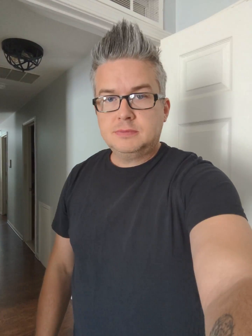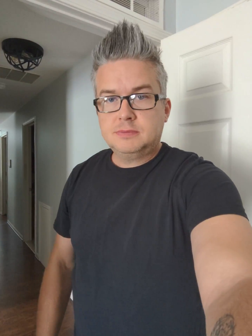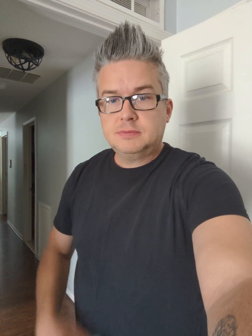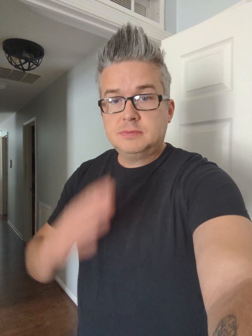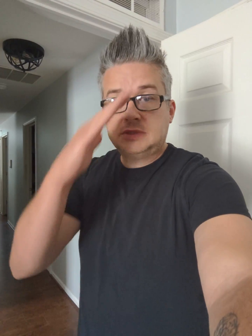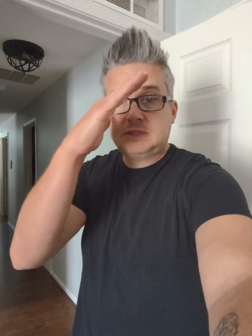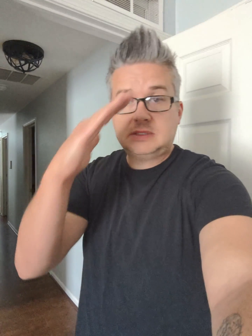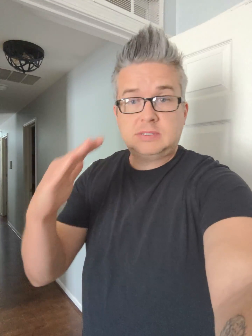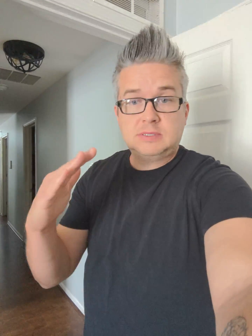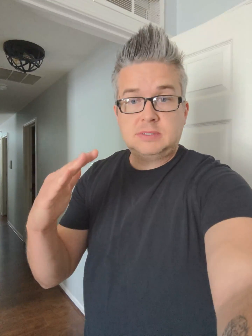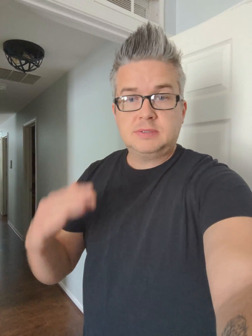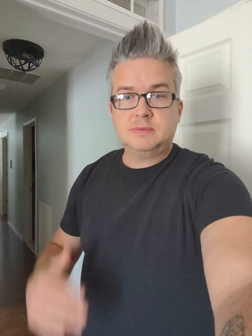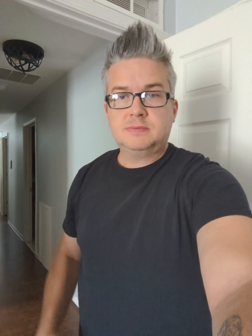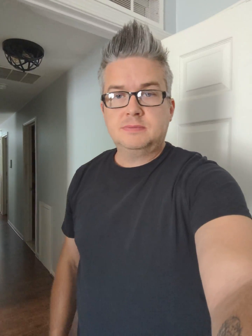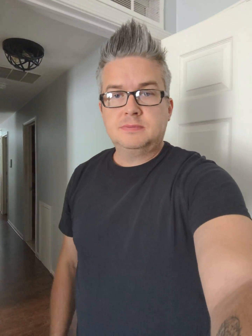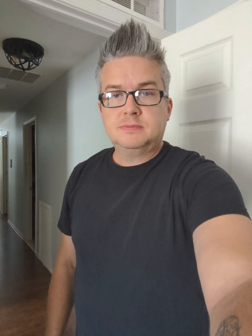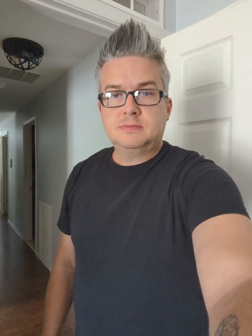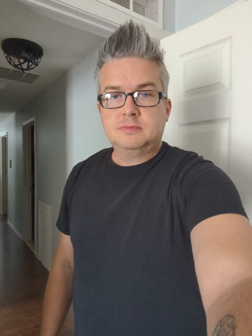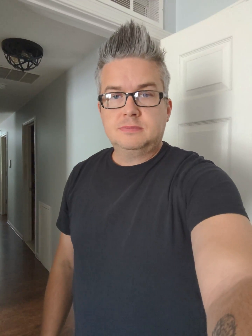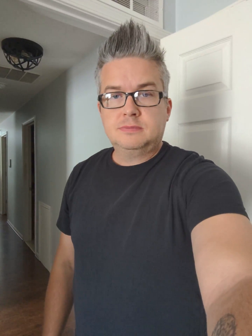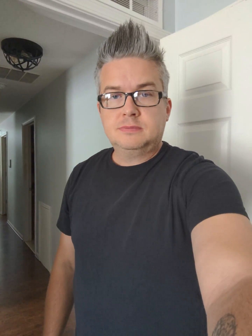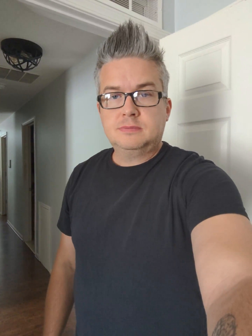roof